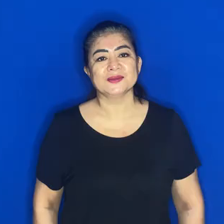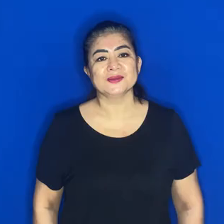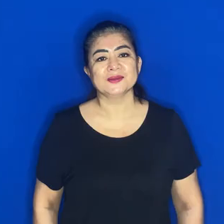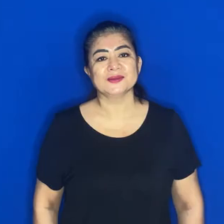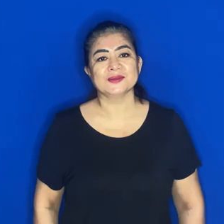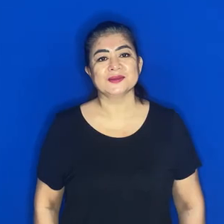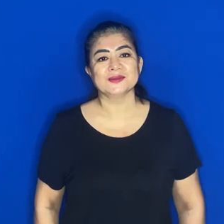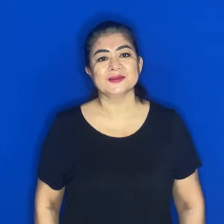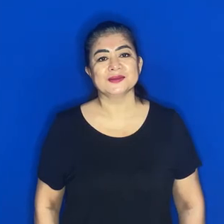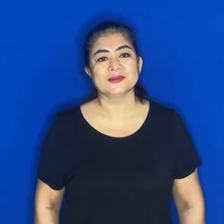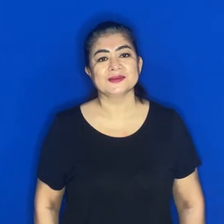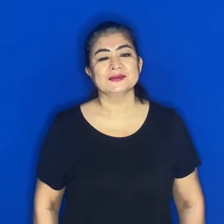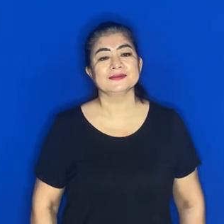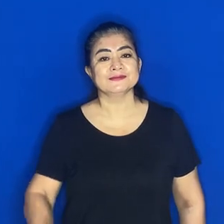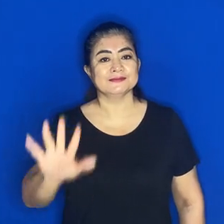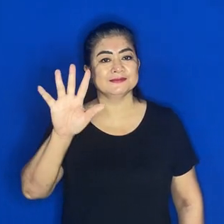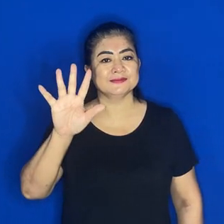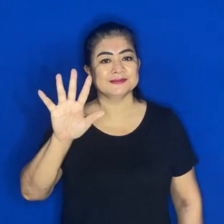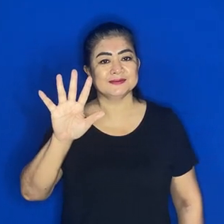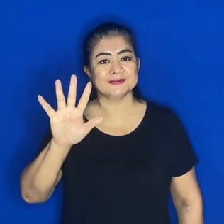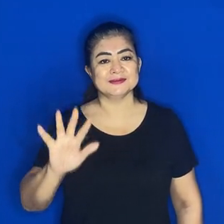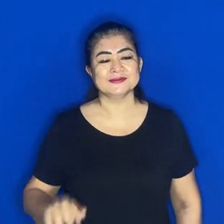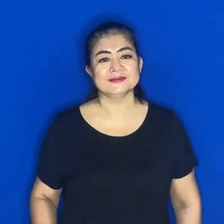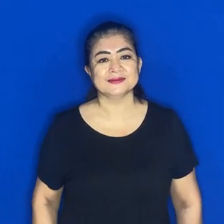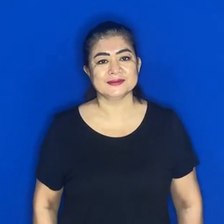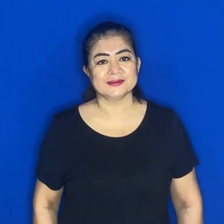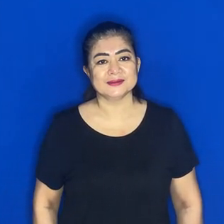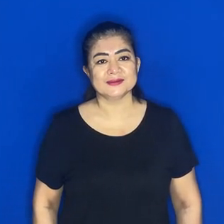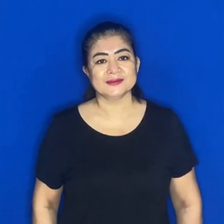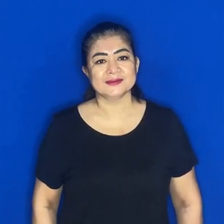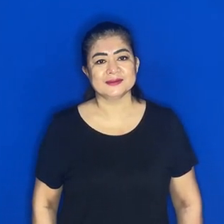five